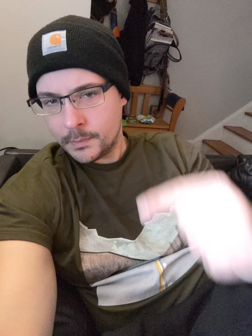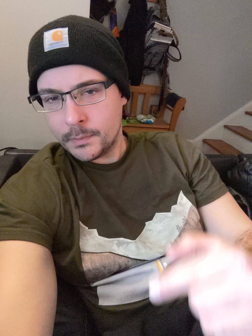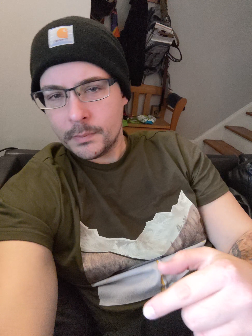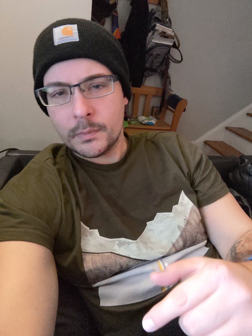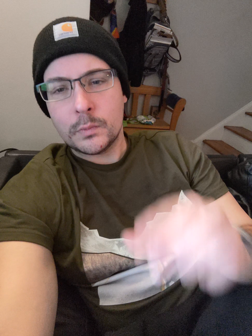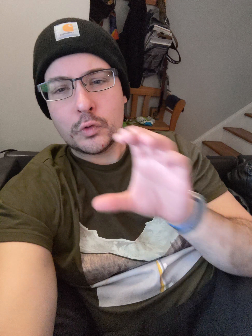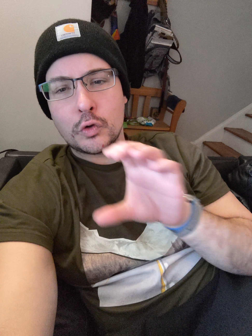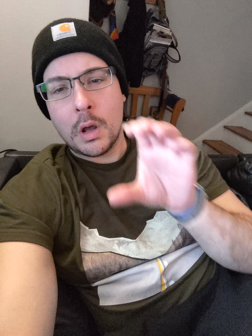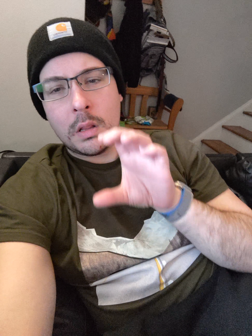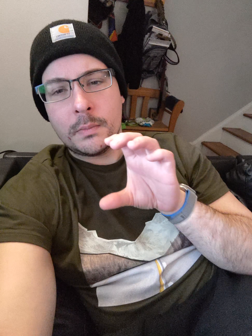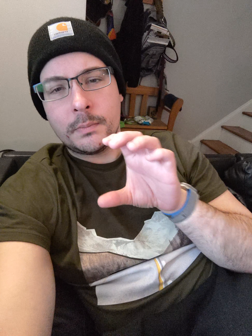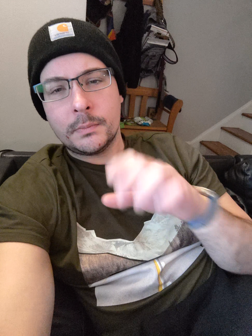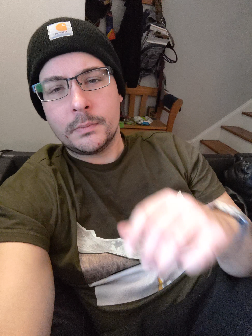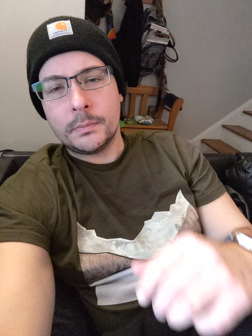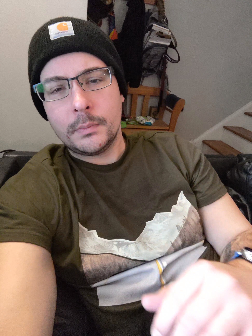chocolate